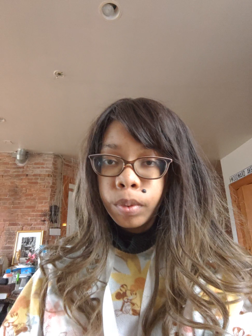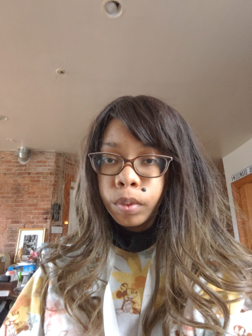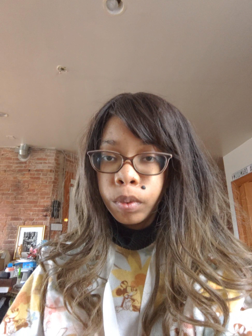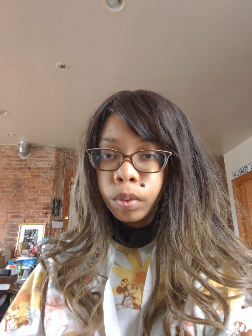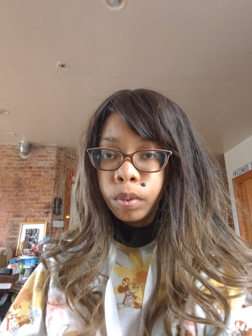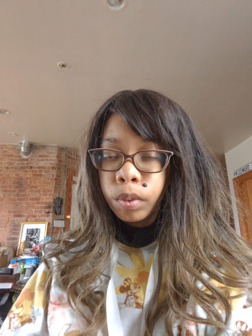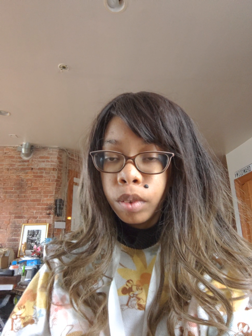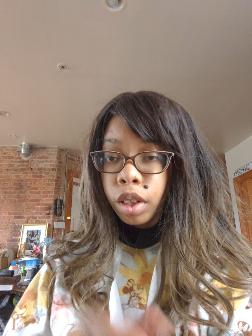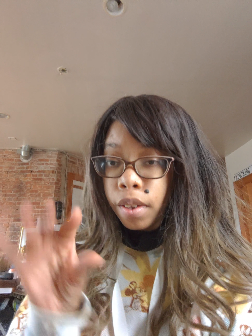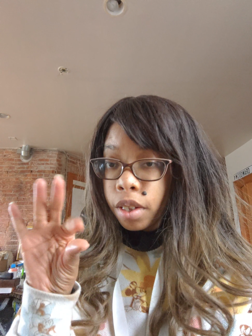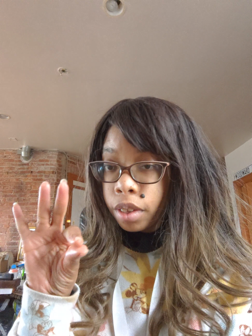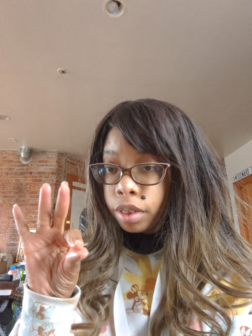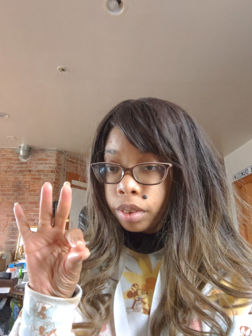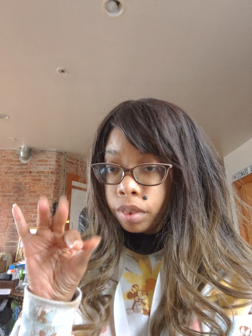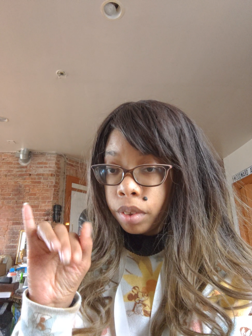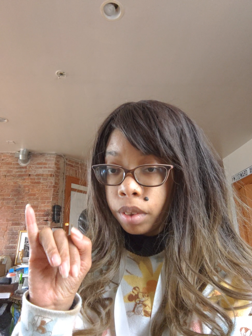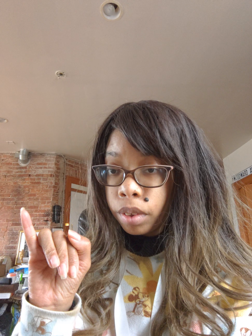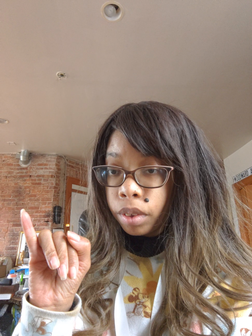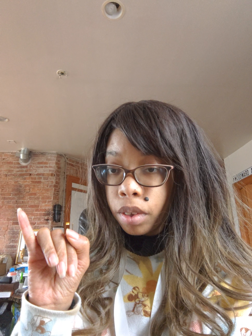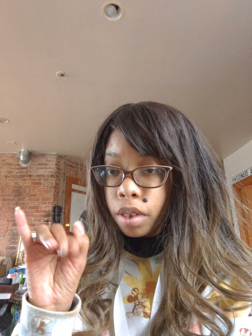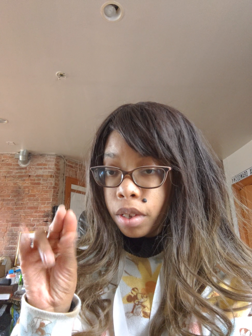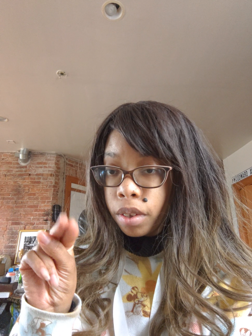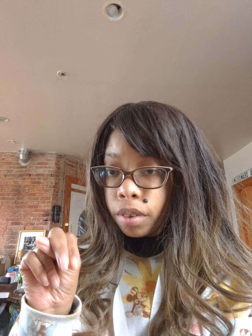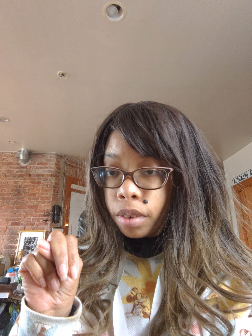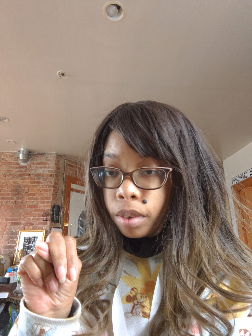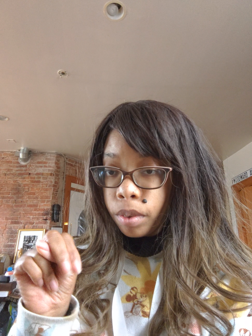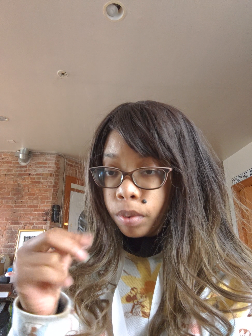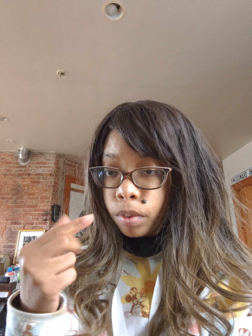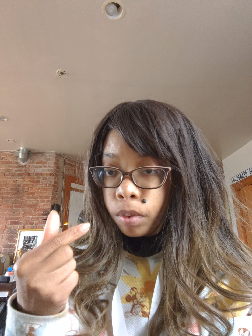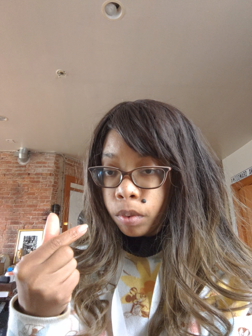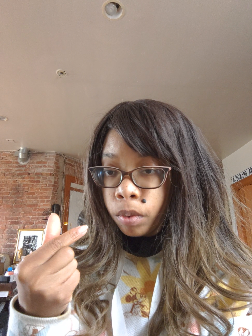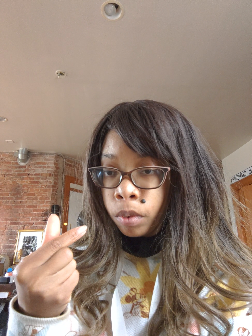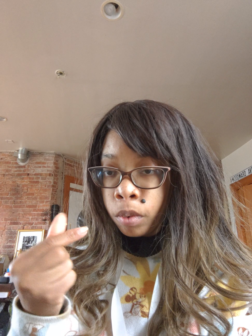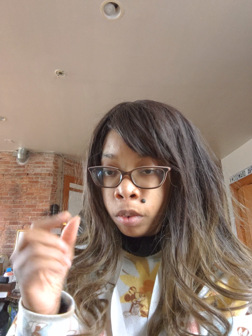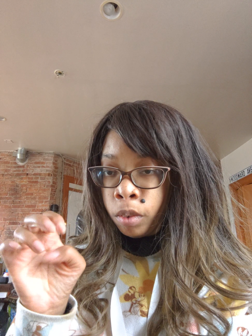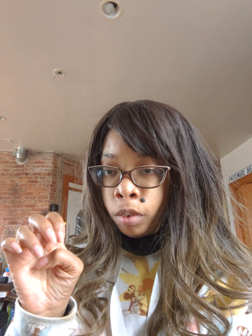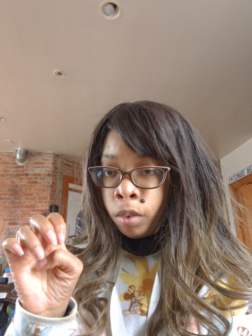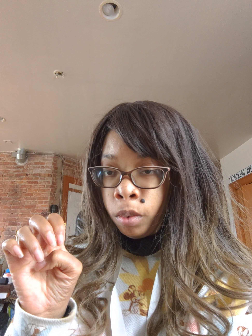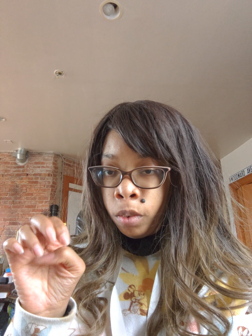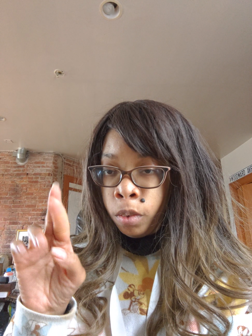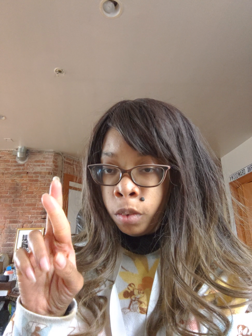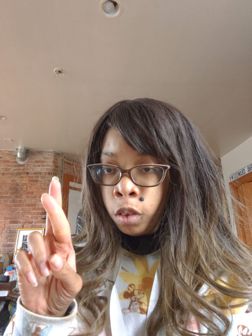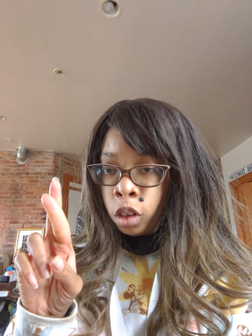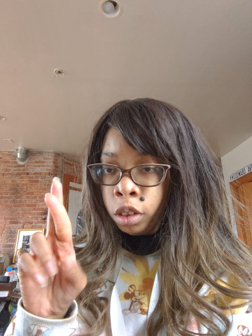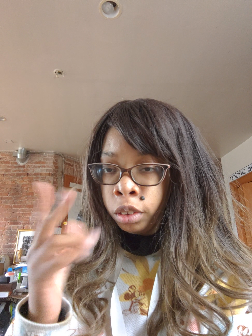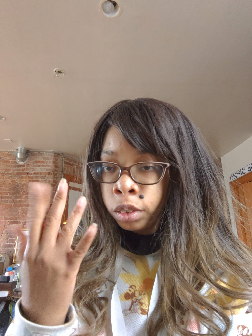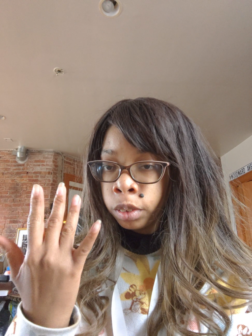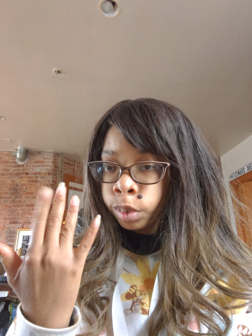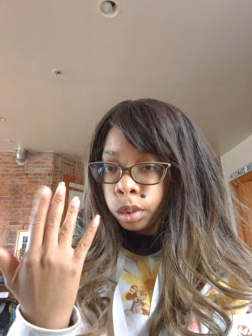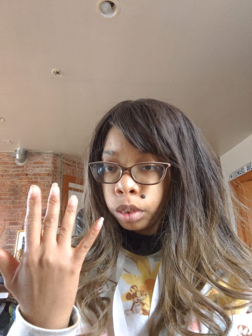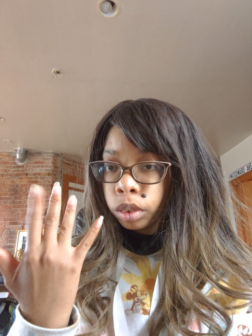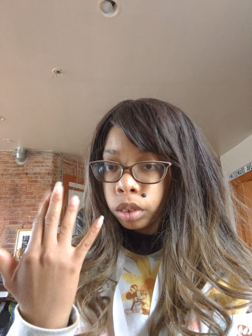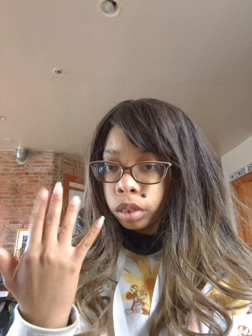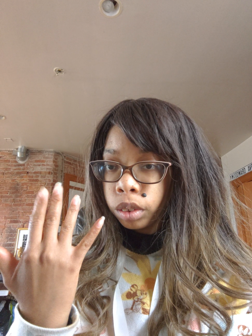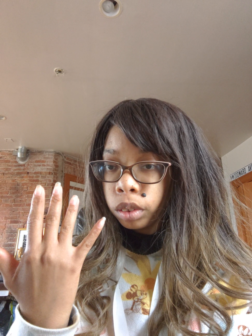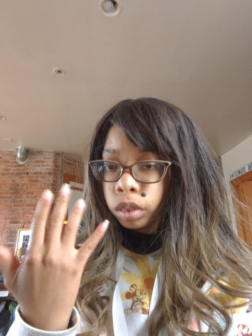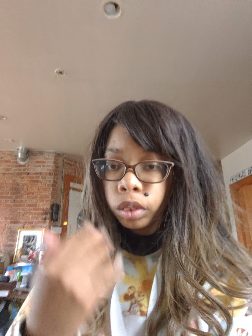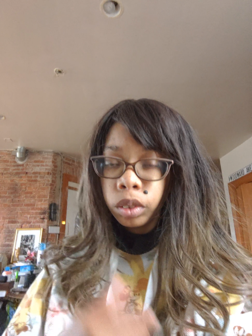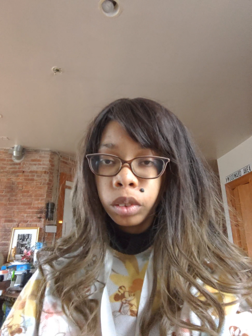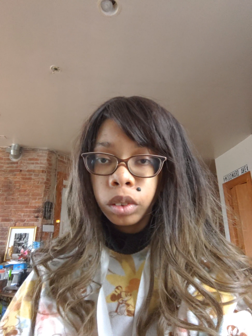finger